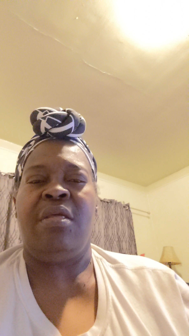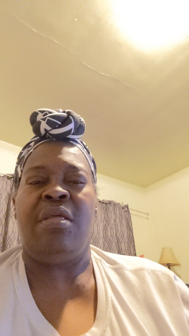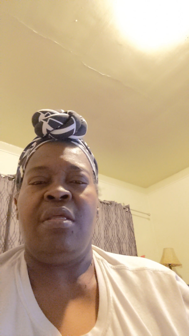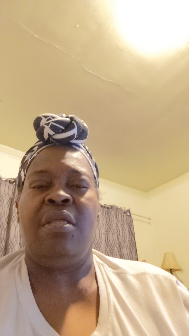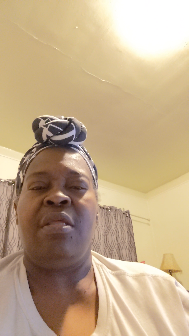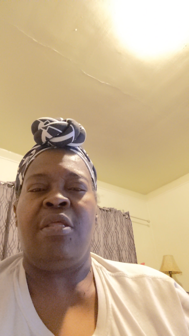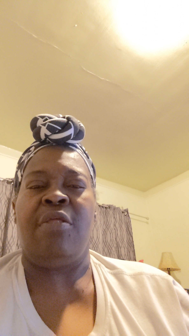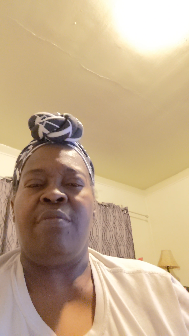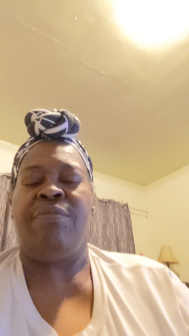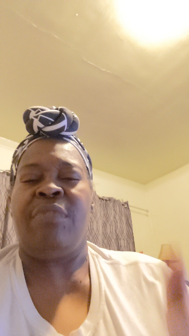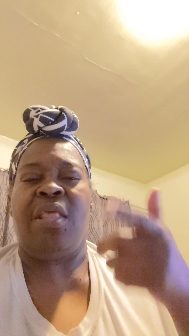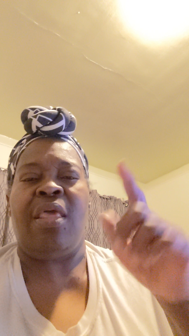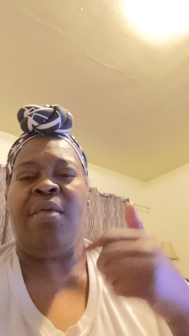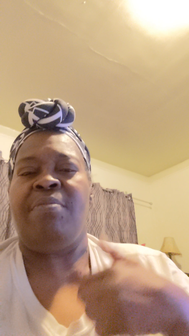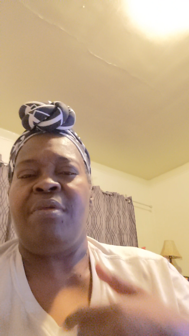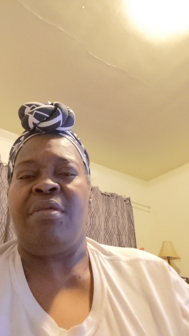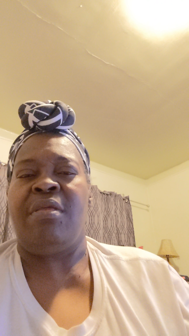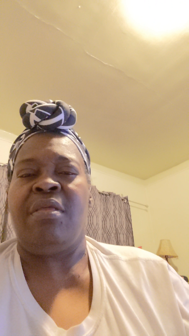let me